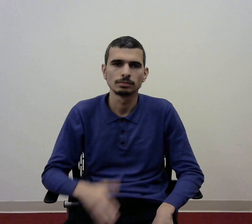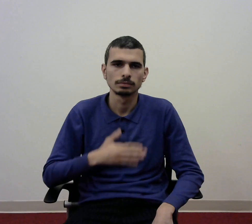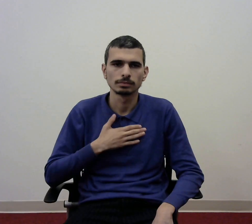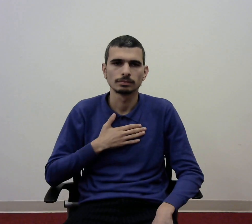mən